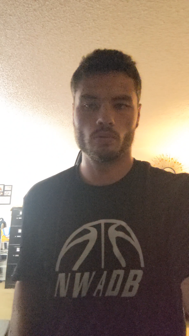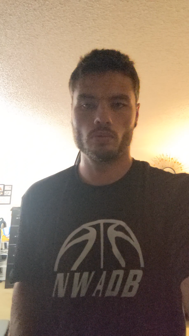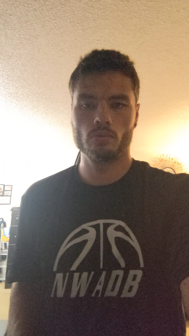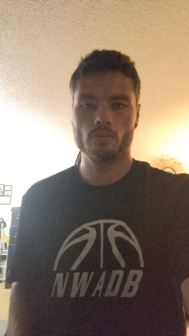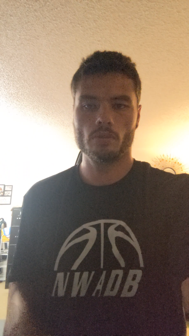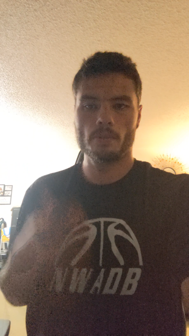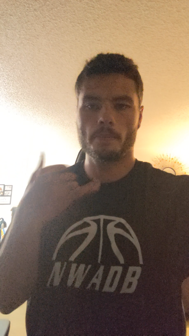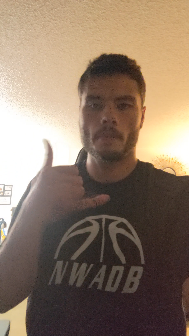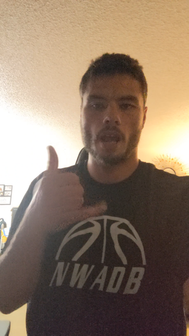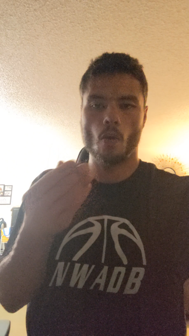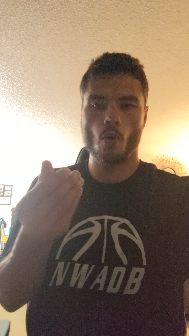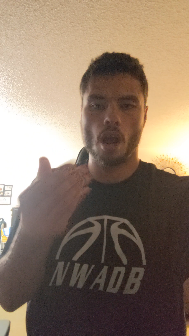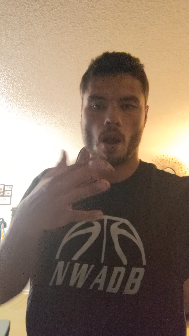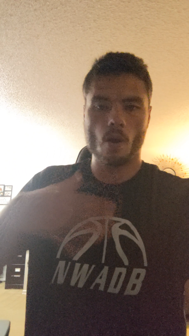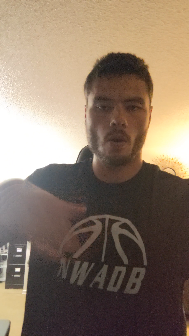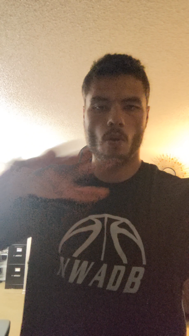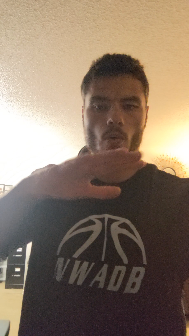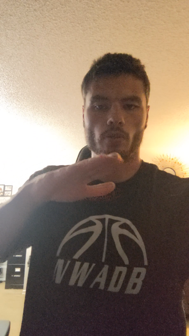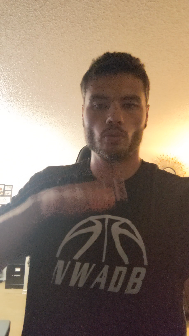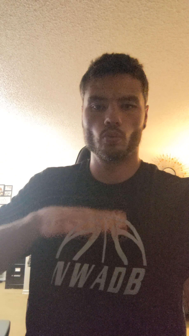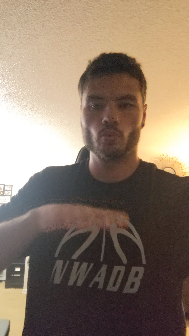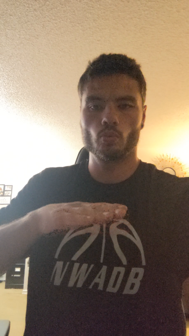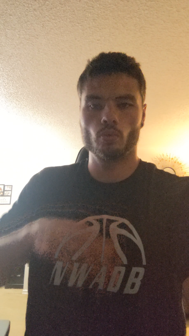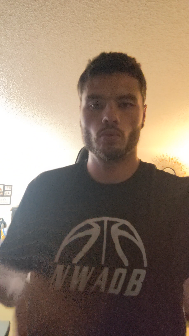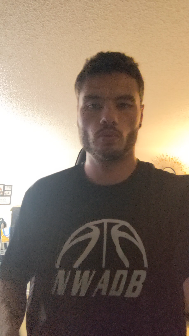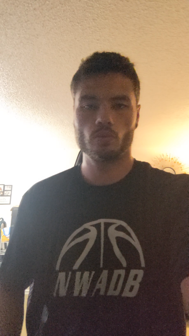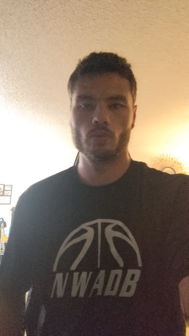playground